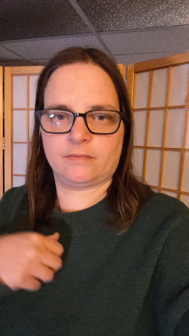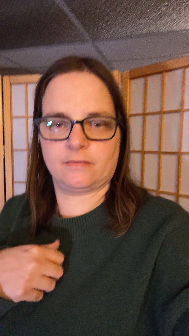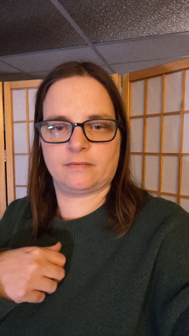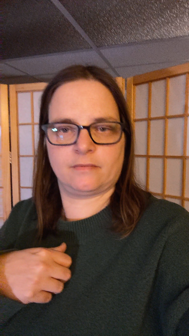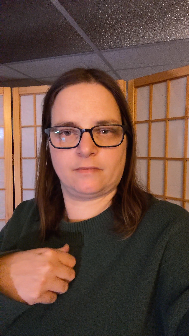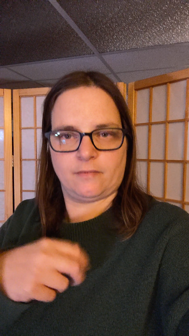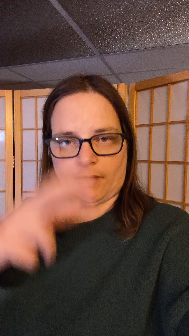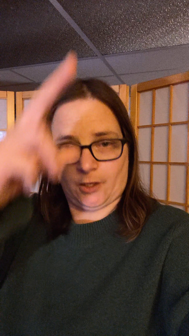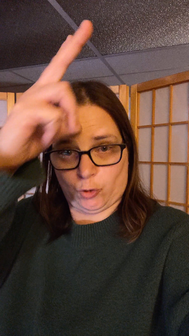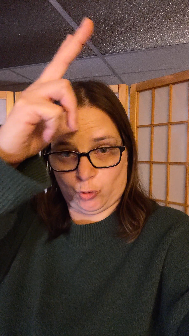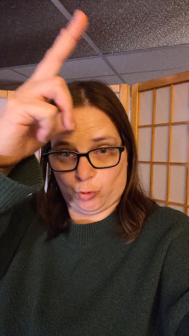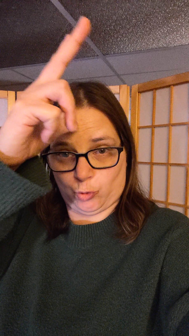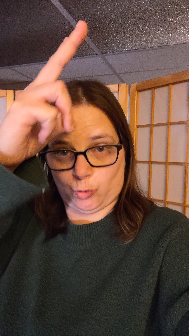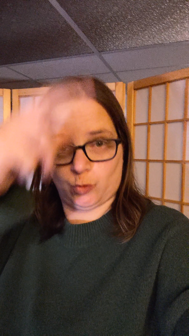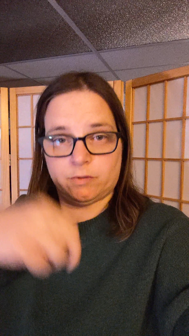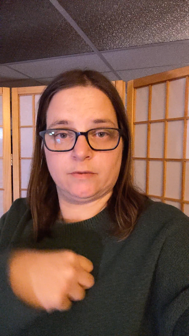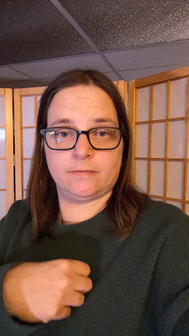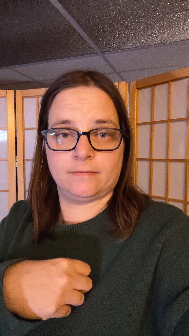rooster